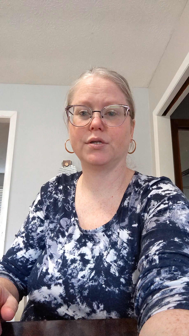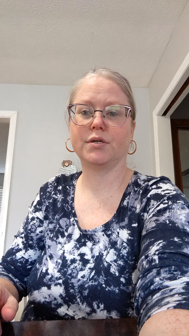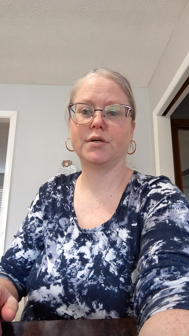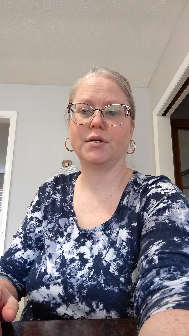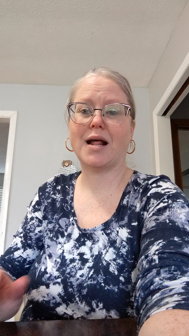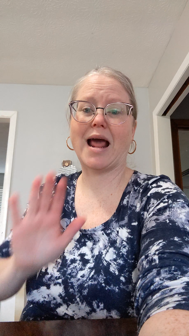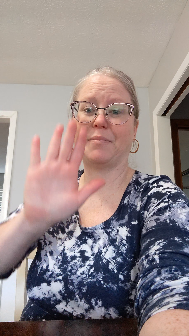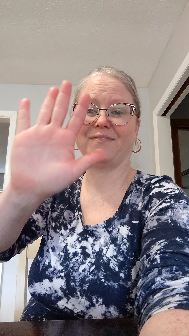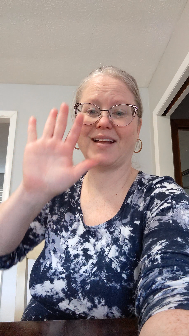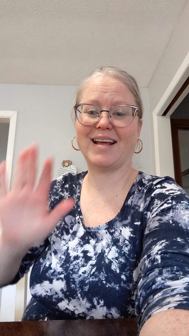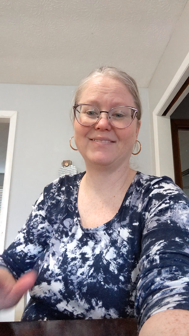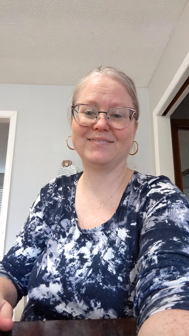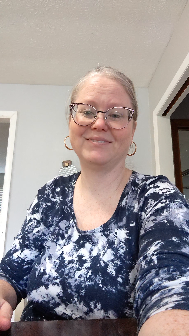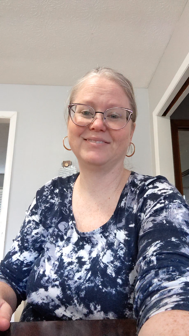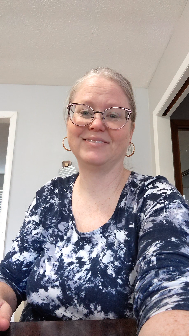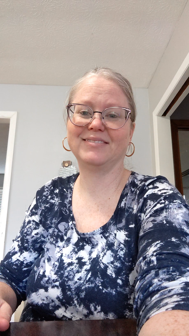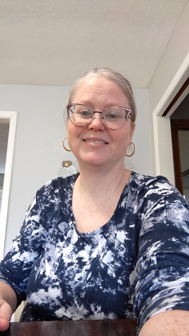give me five